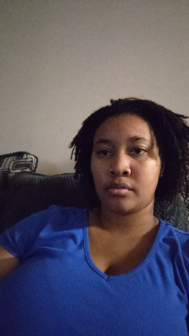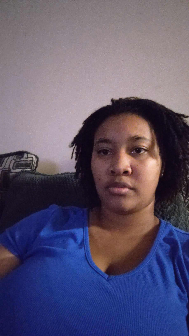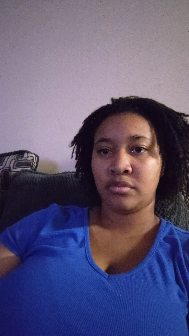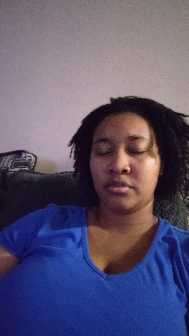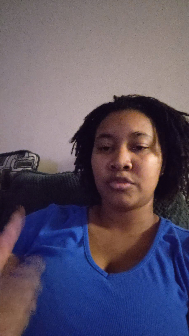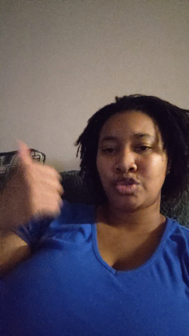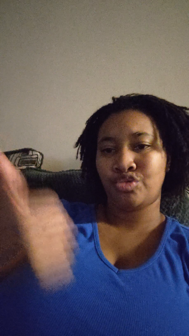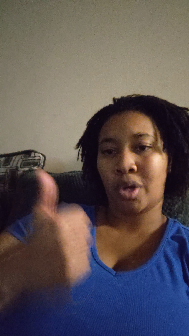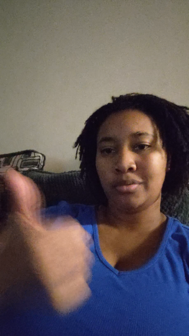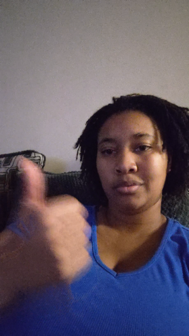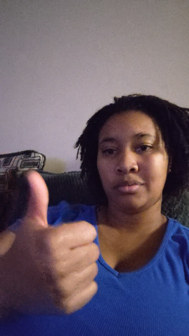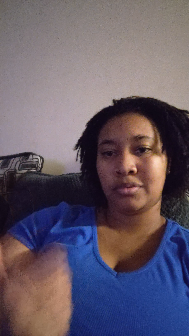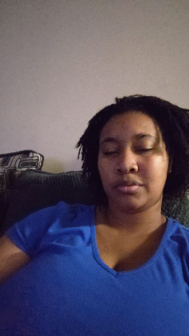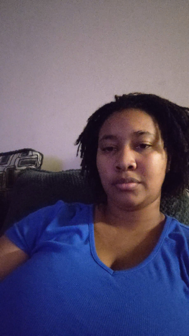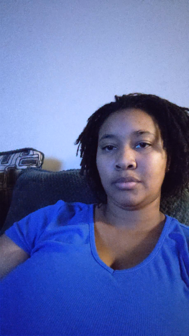chase